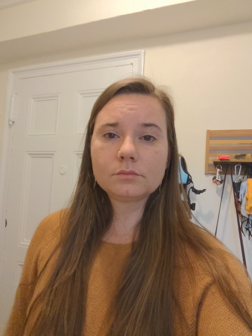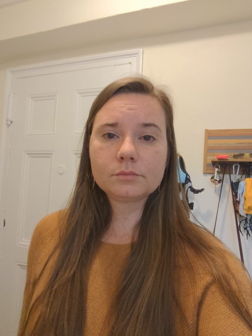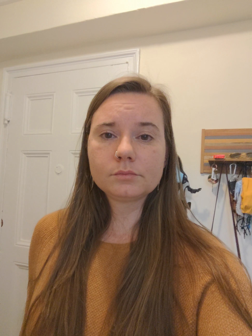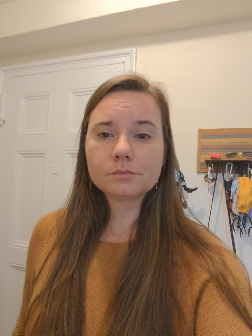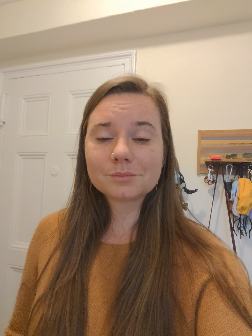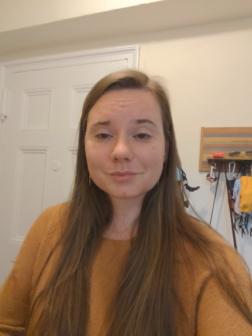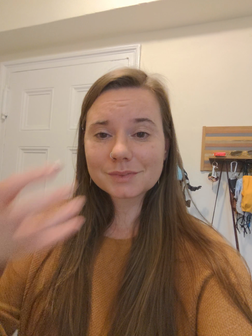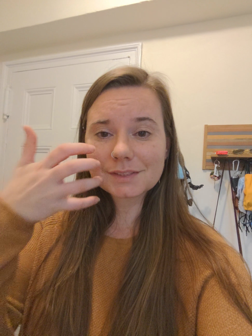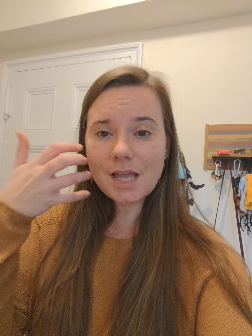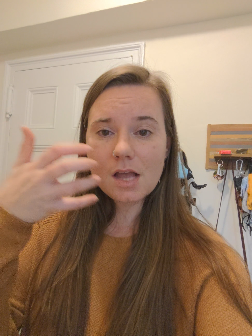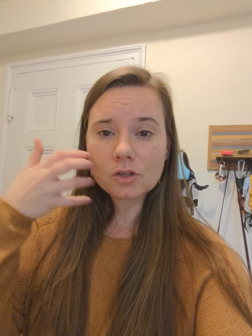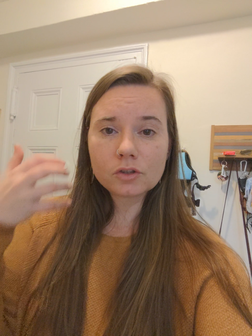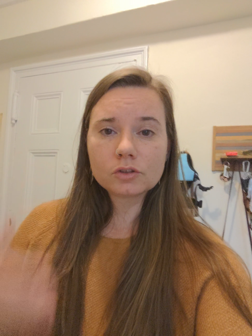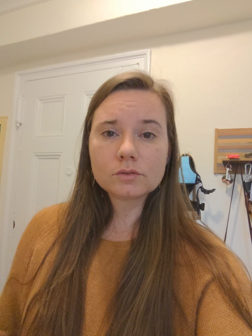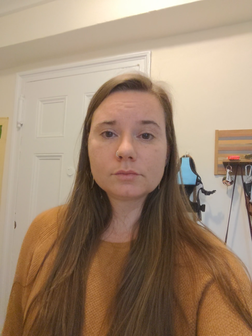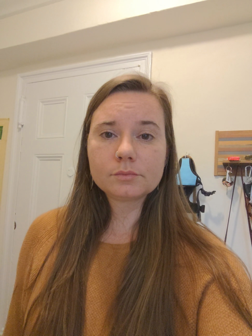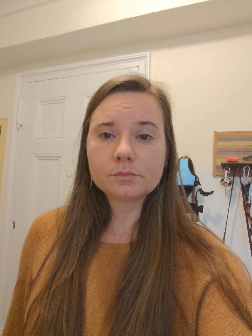tiger